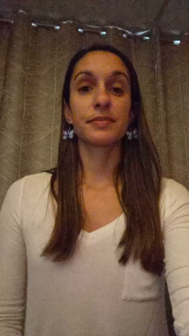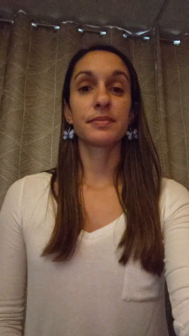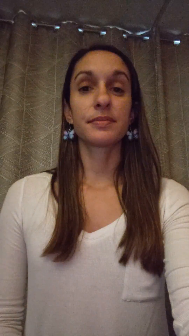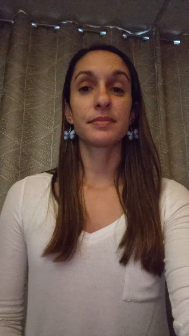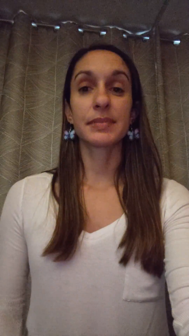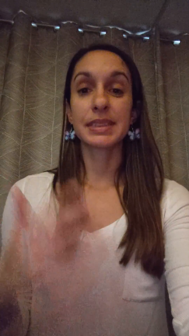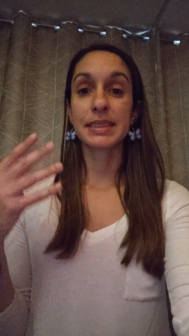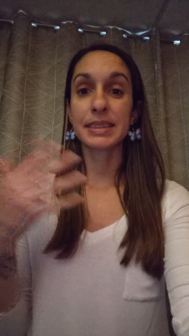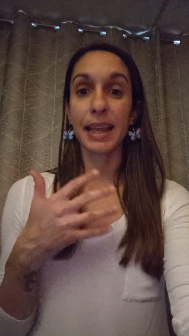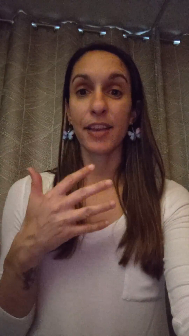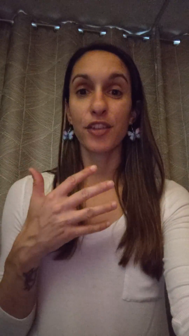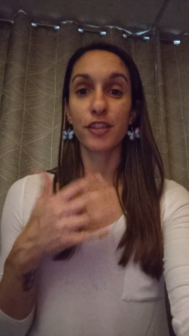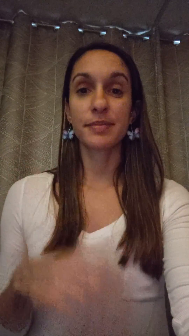scared